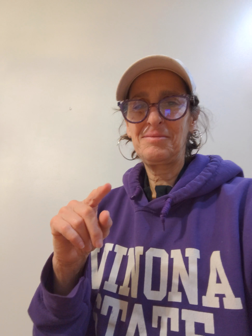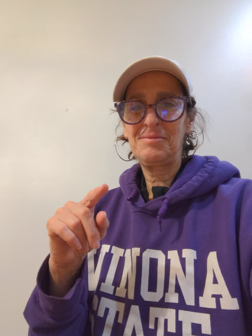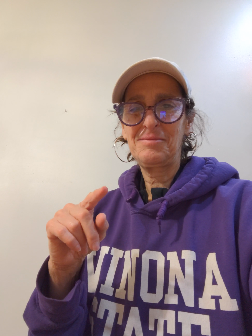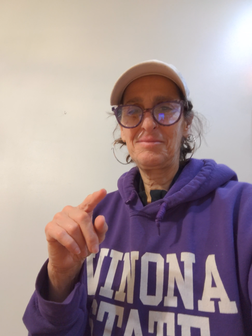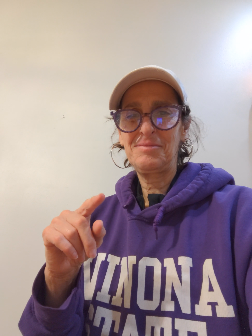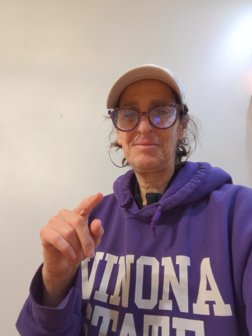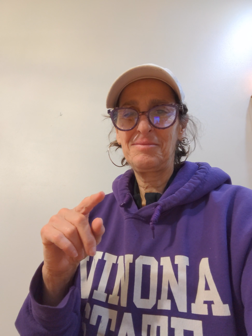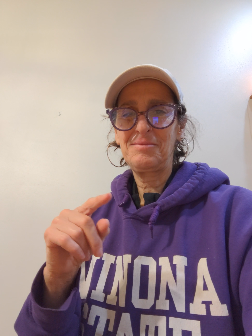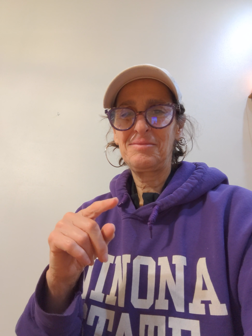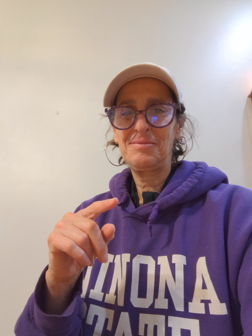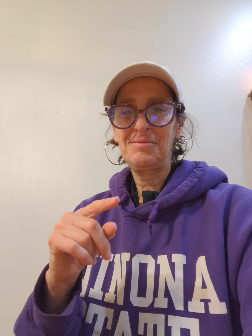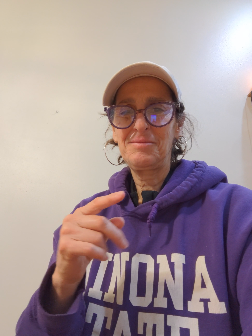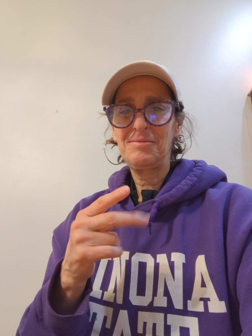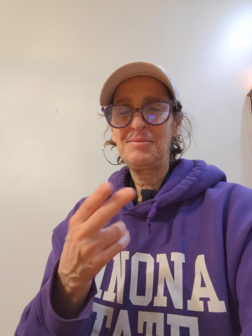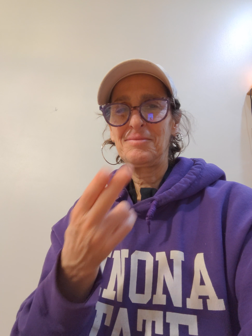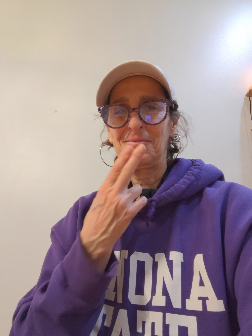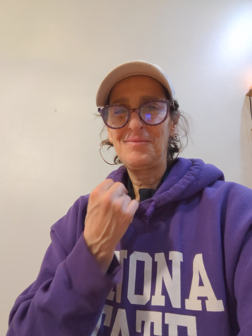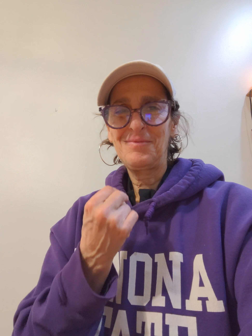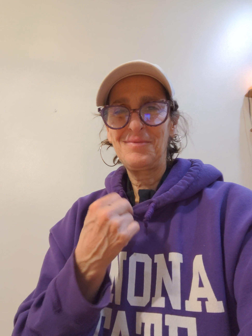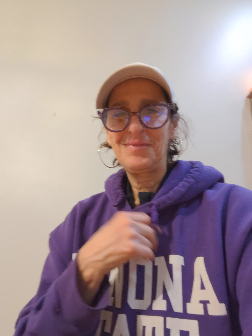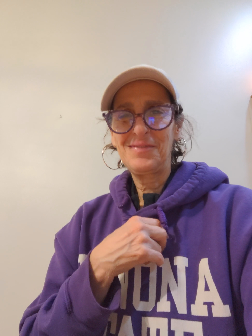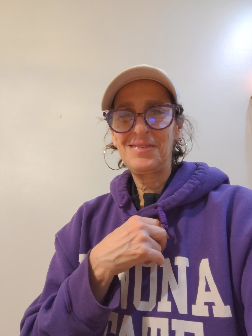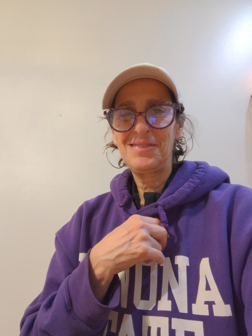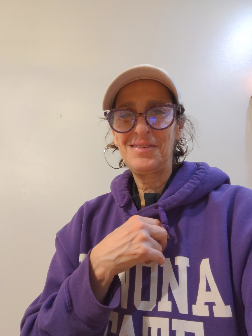cute